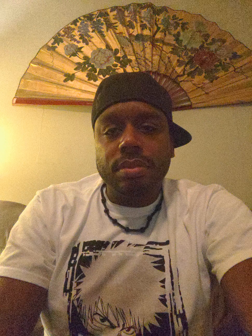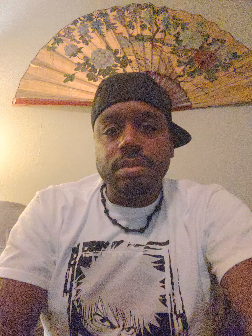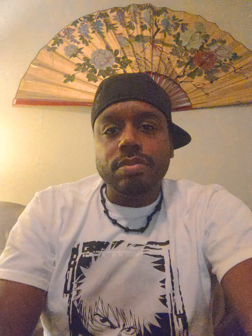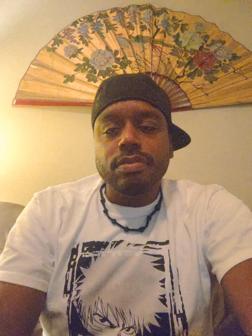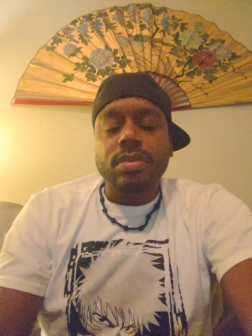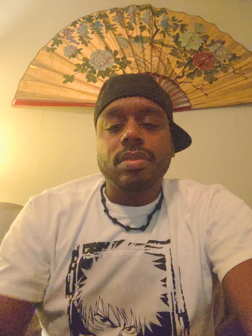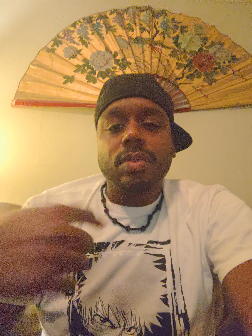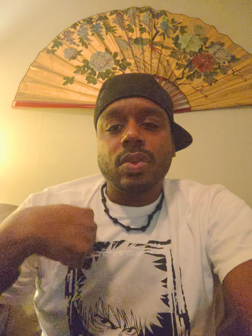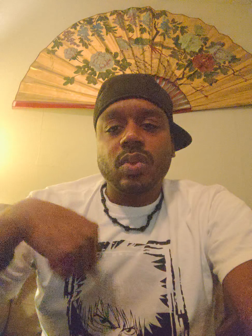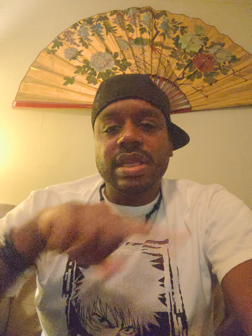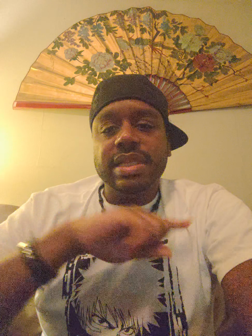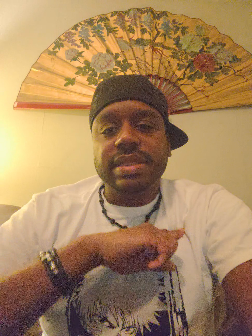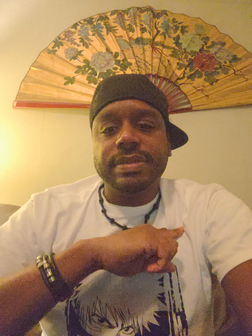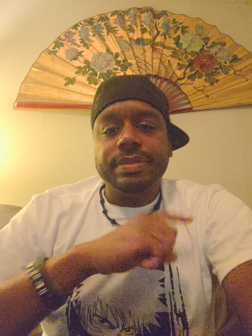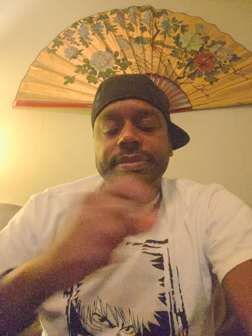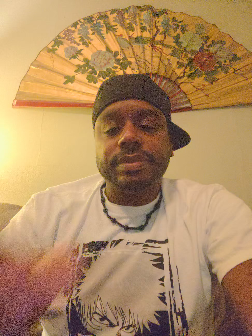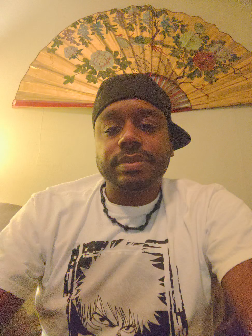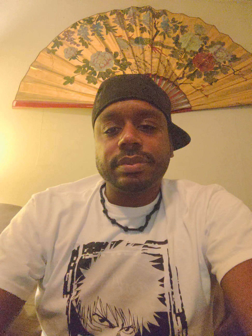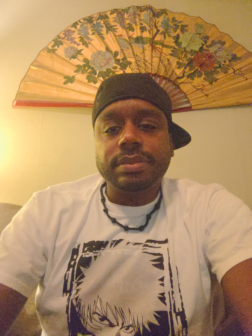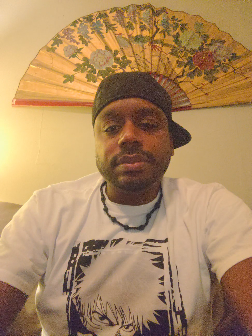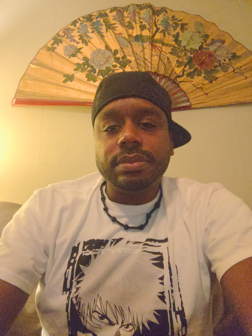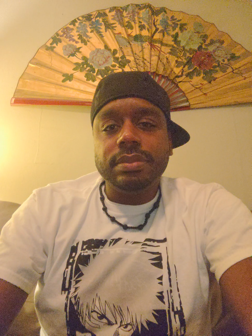we